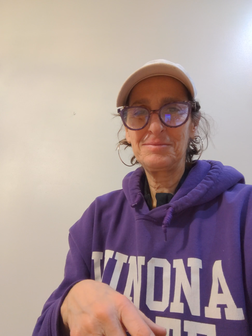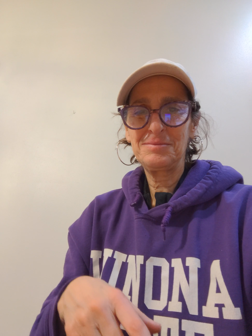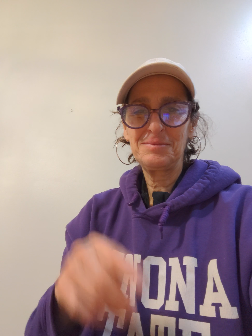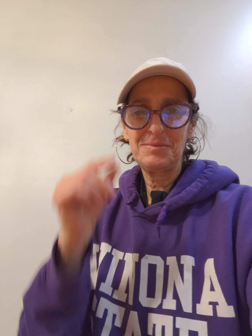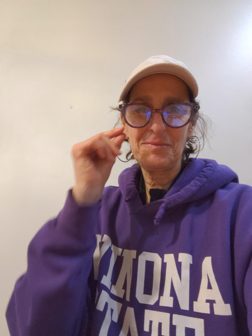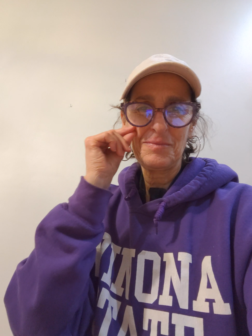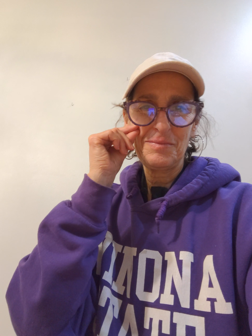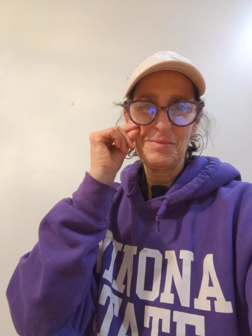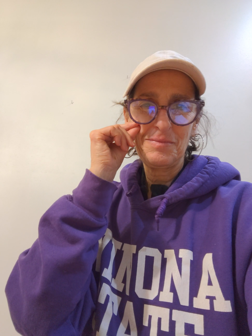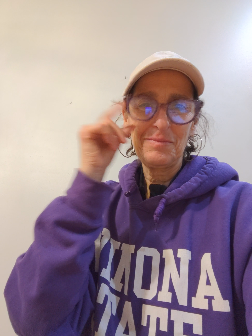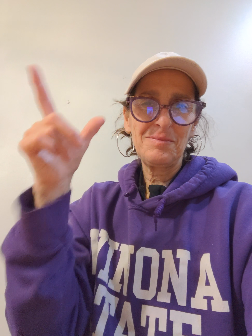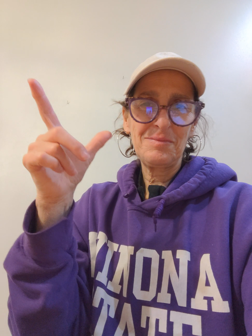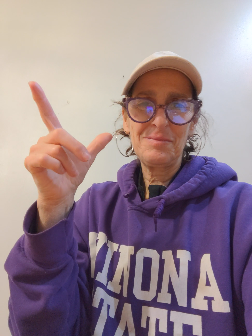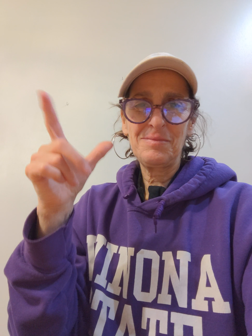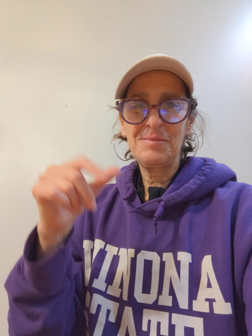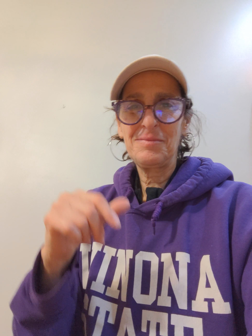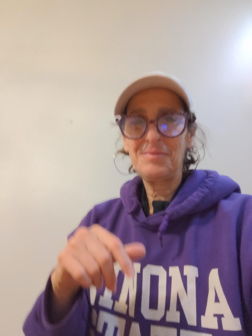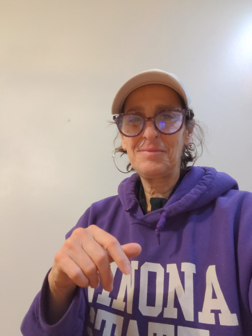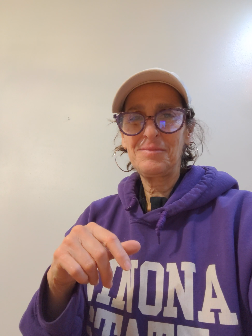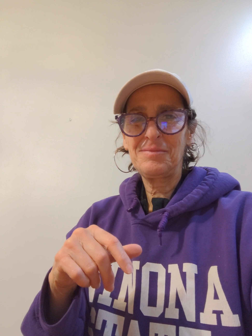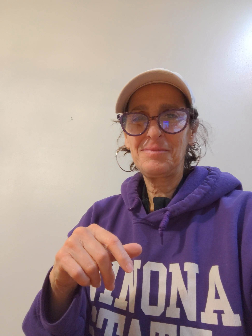wake